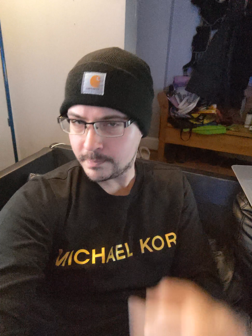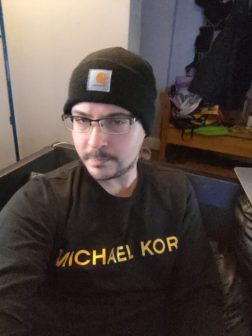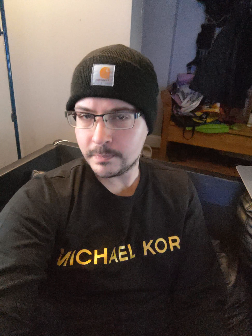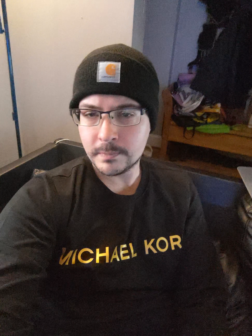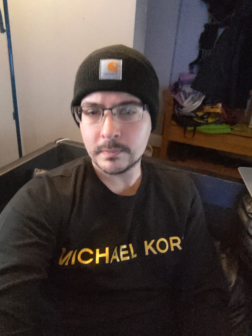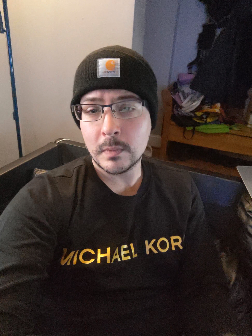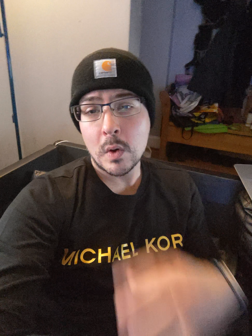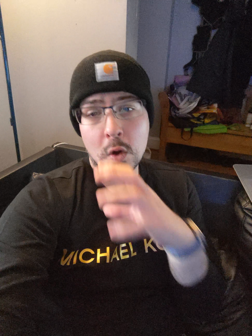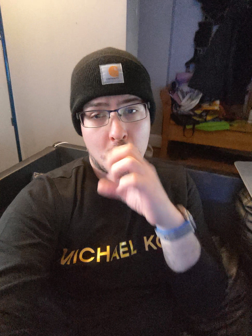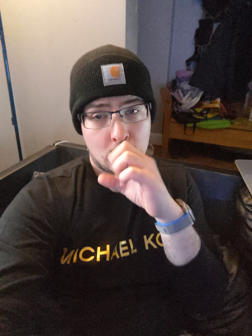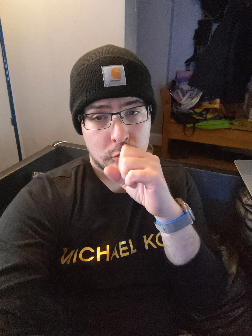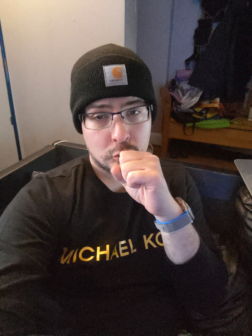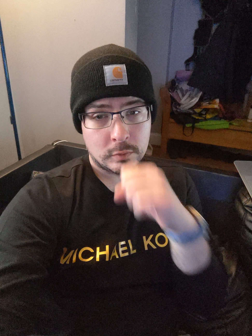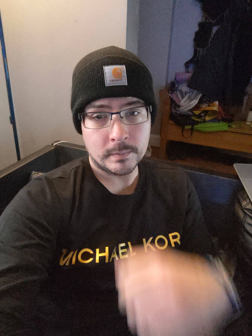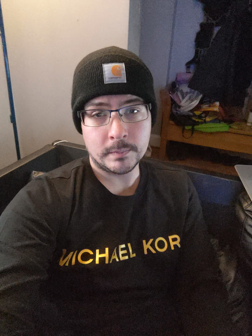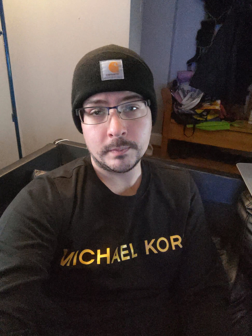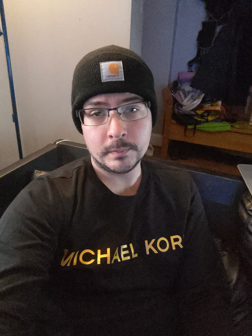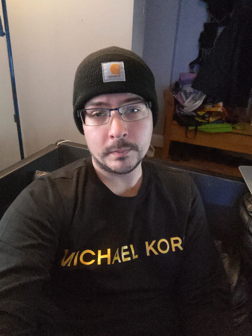orange